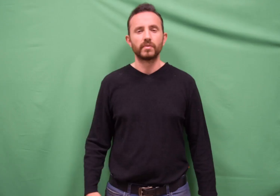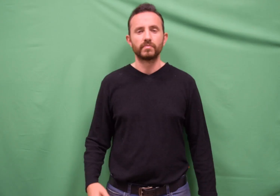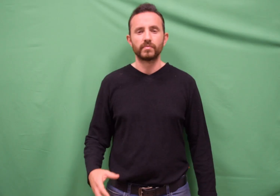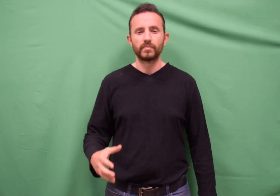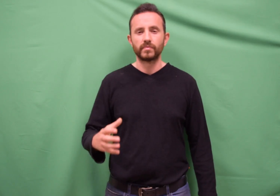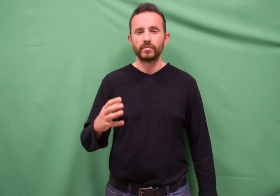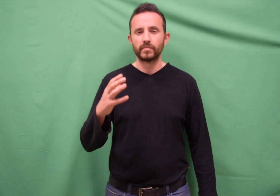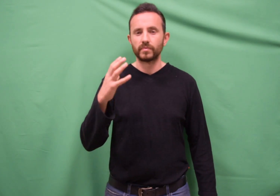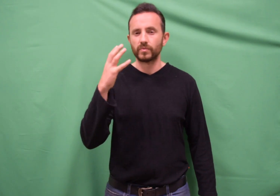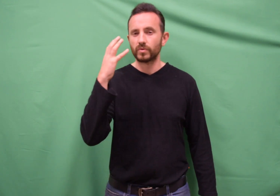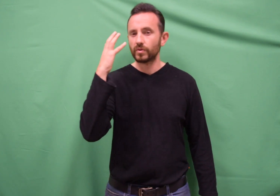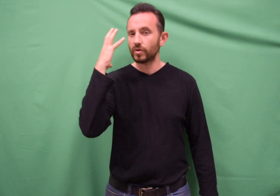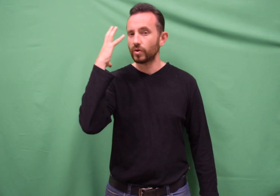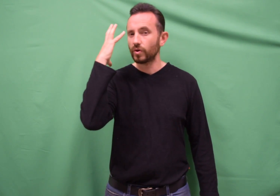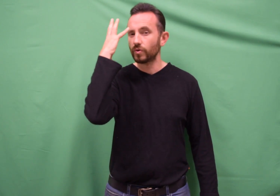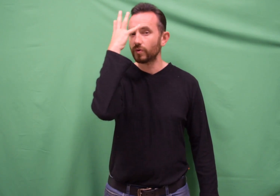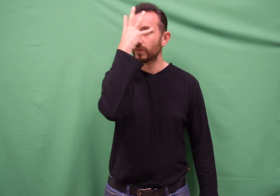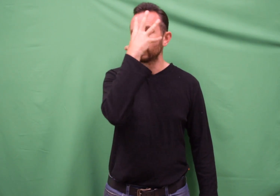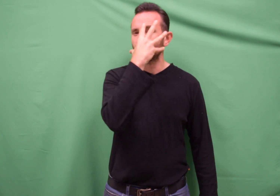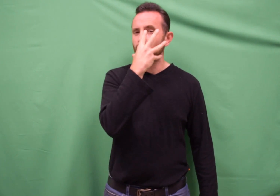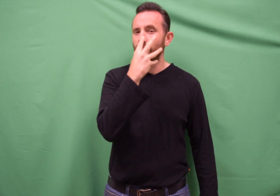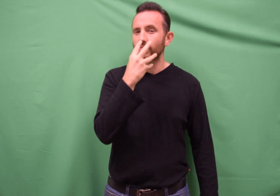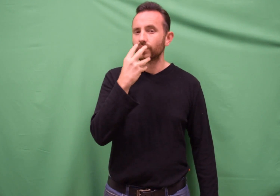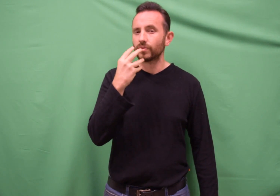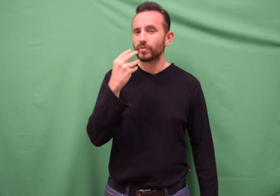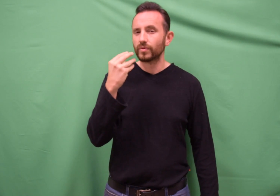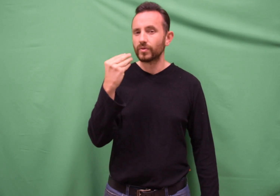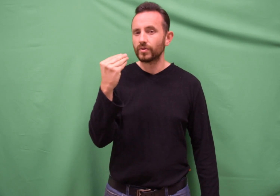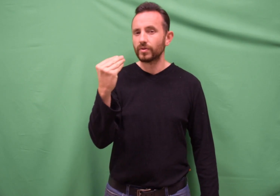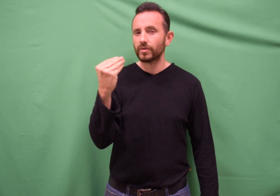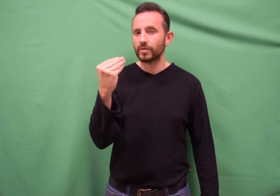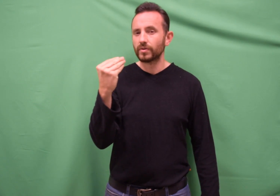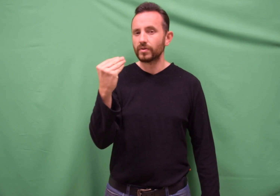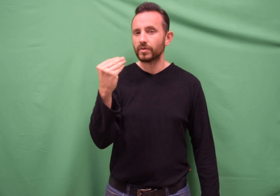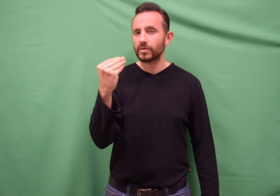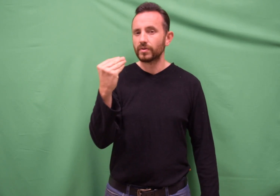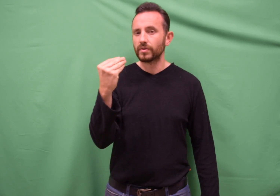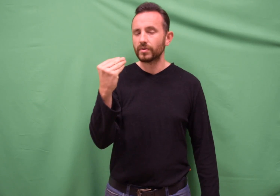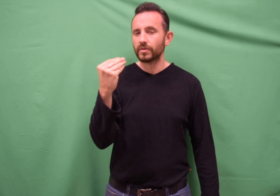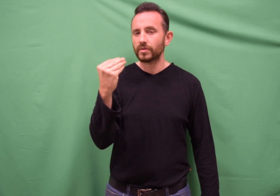bonito